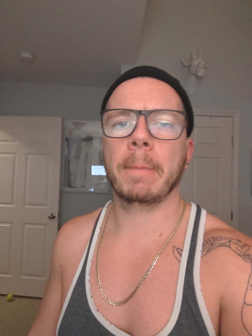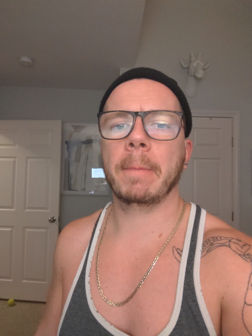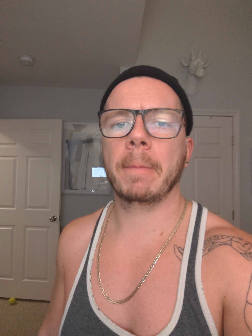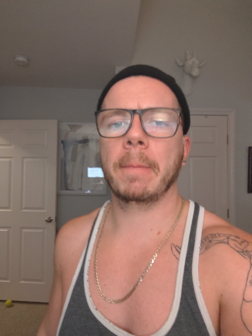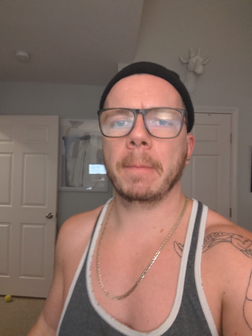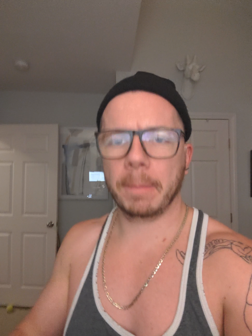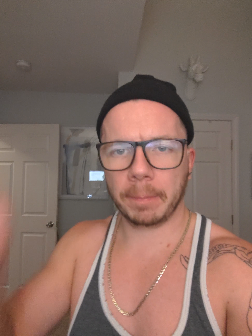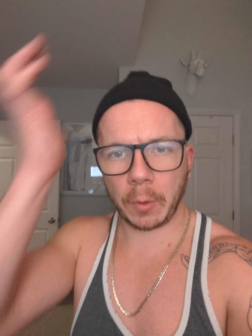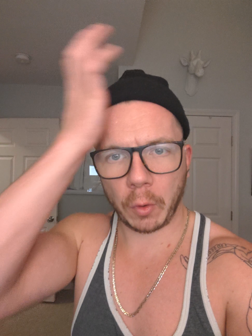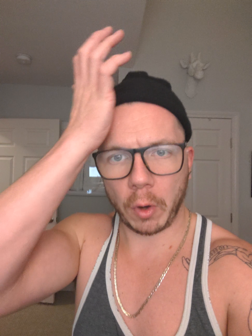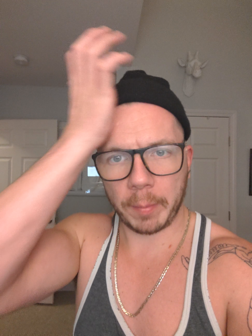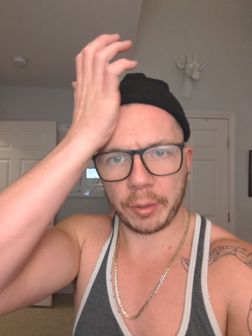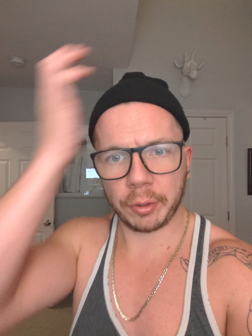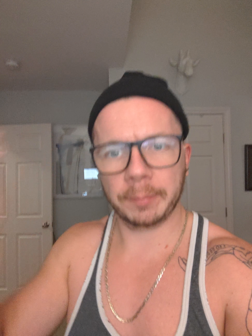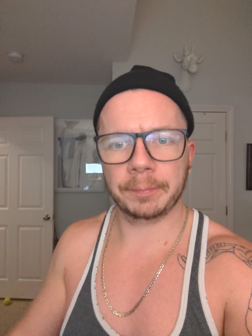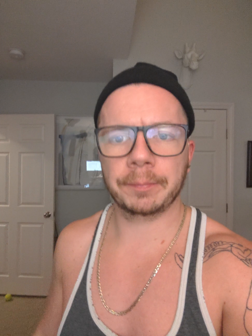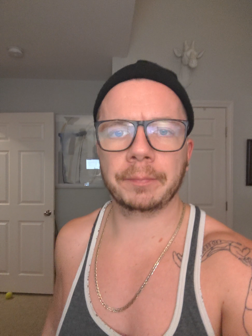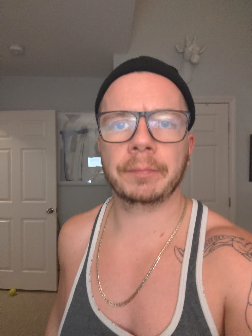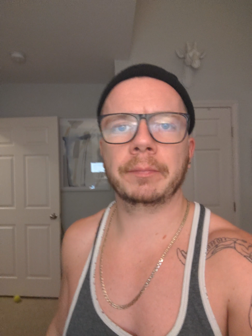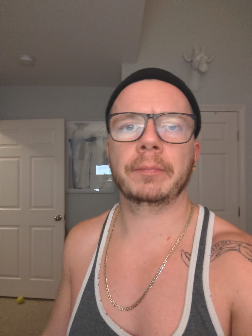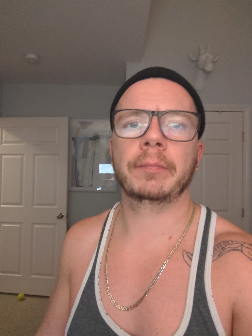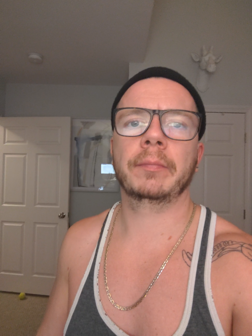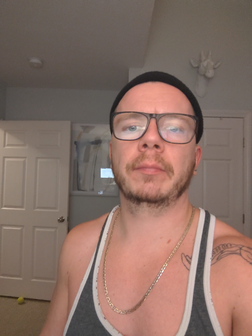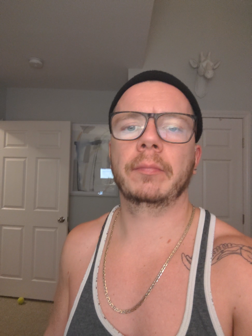garbage